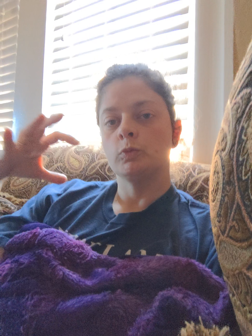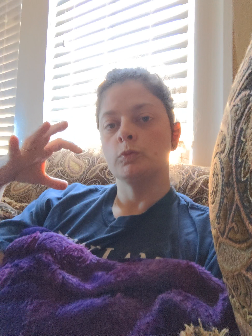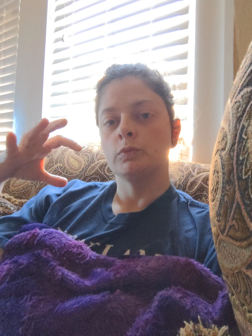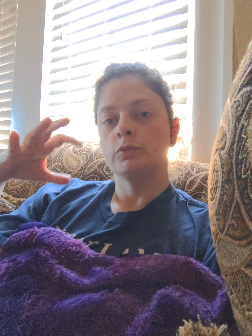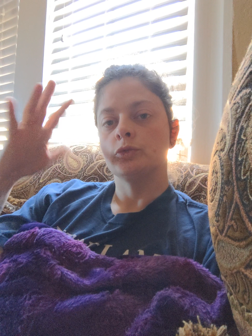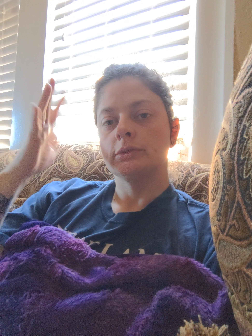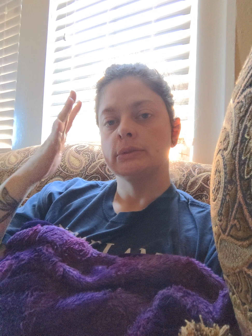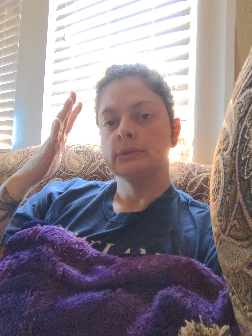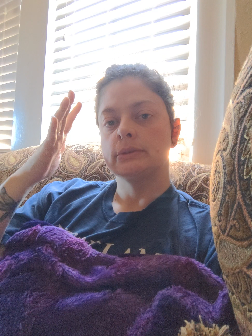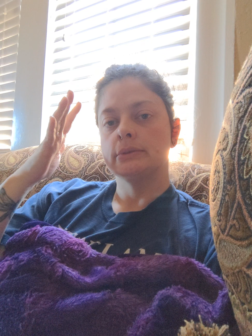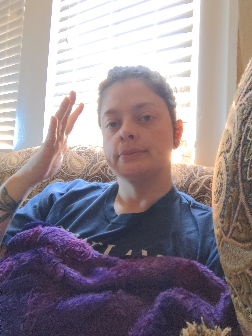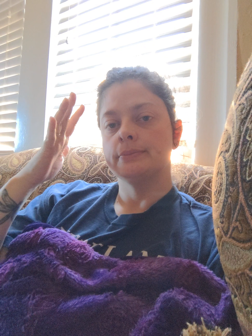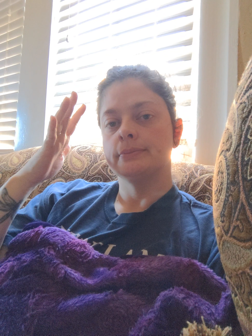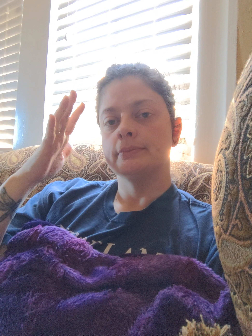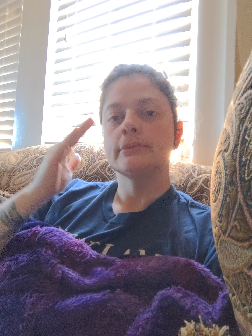tree